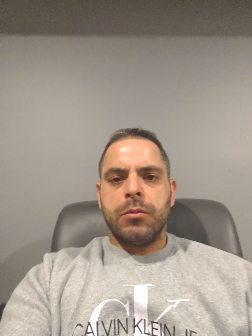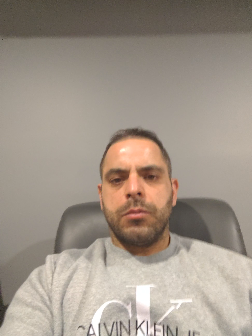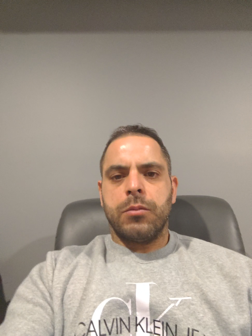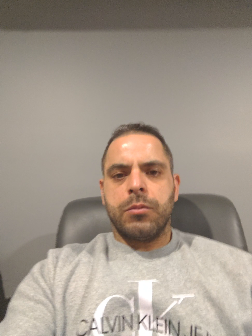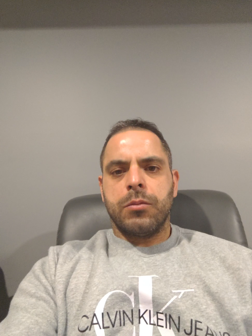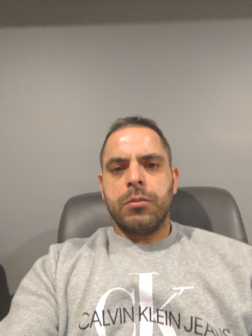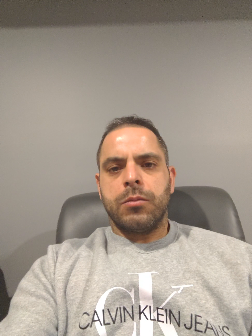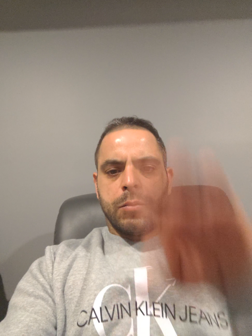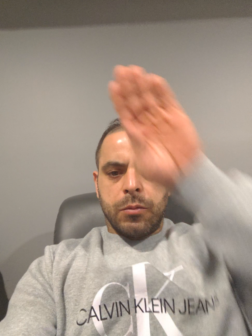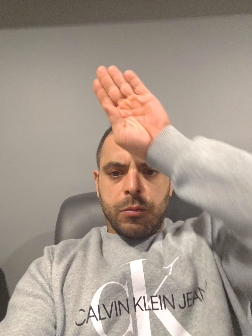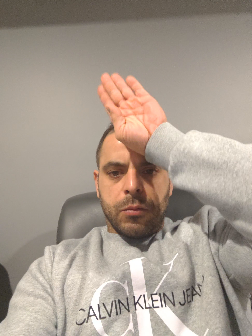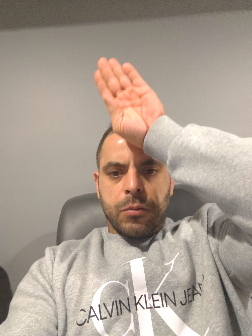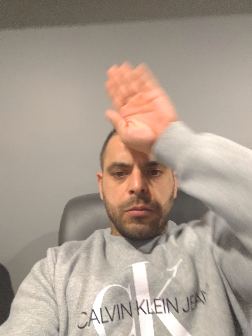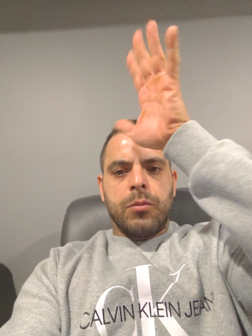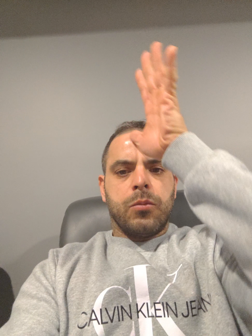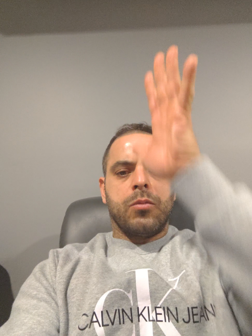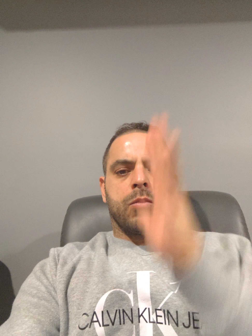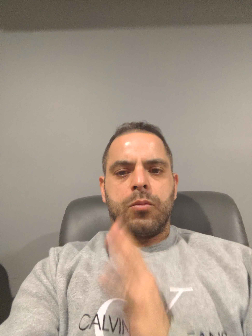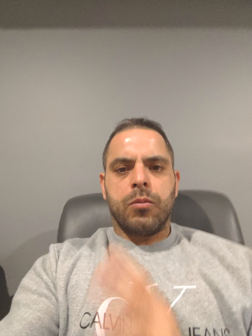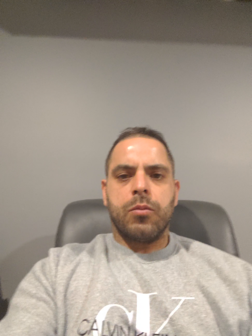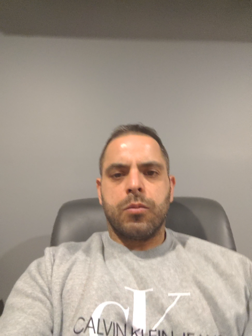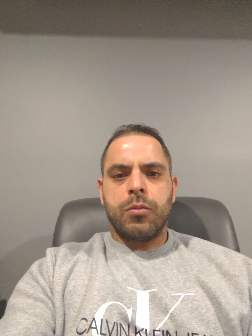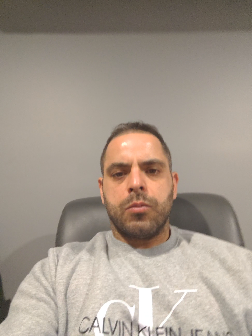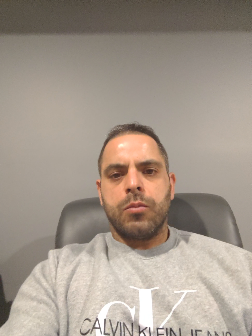fireman